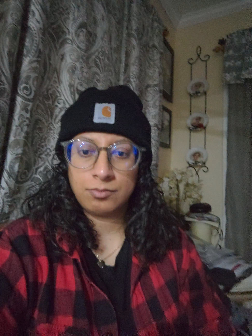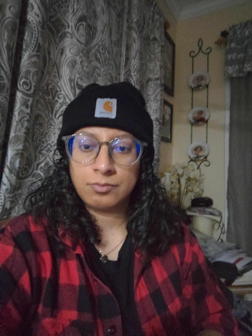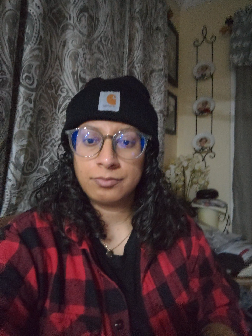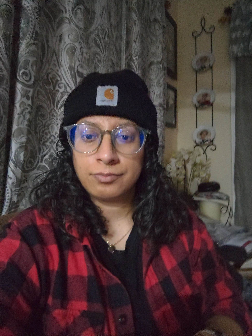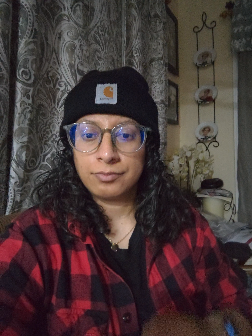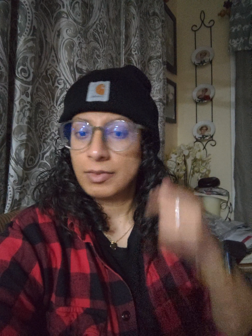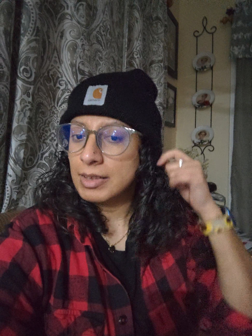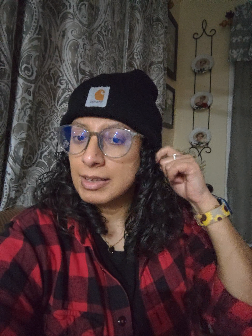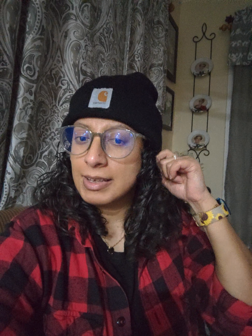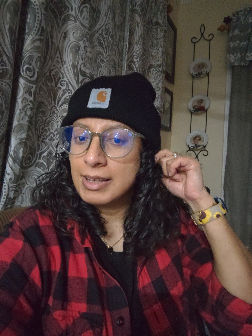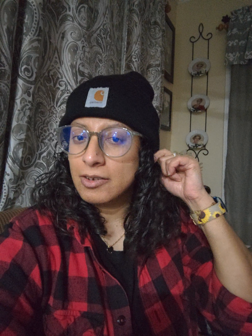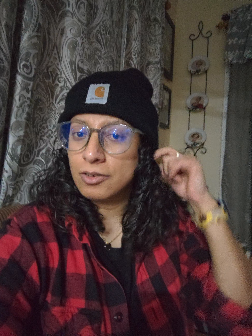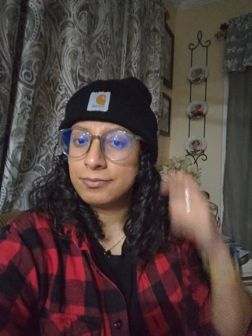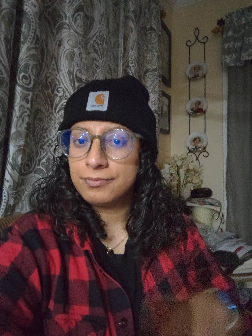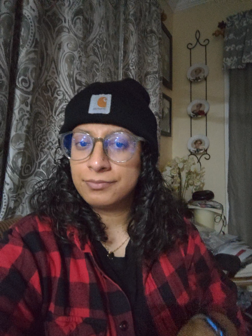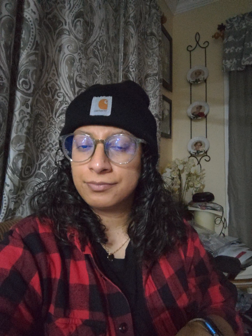ear